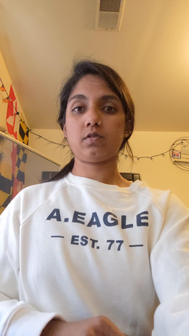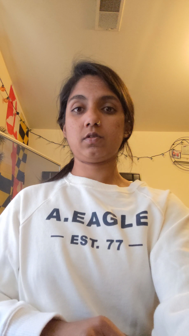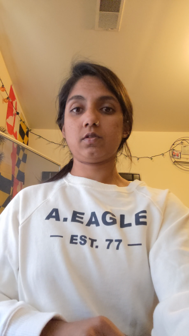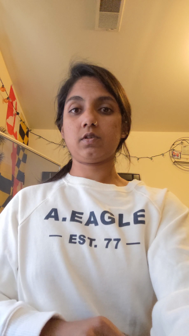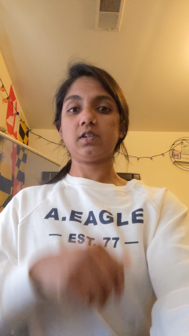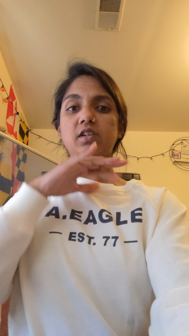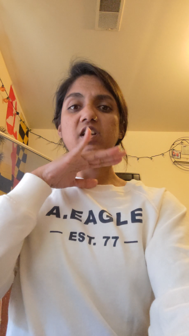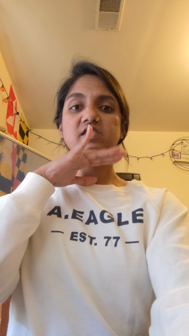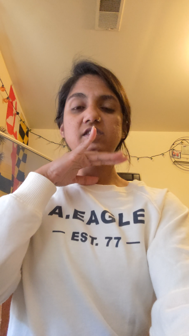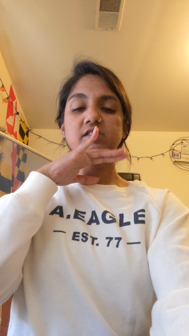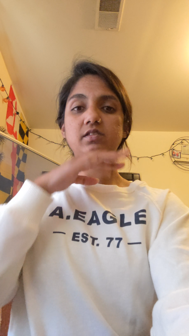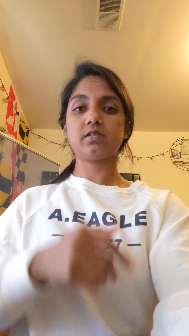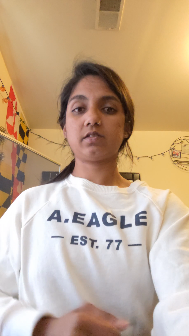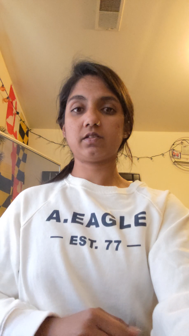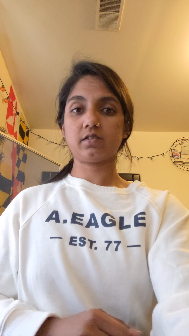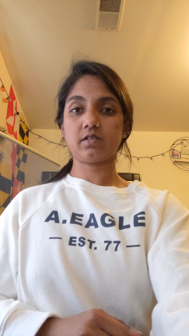naughty